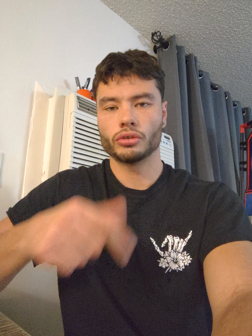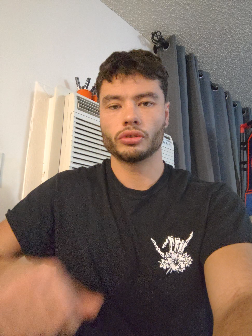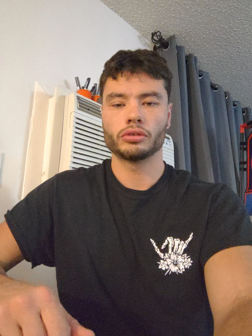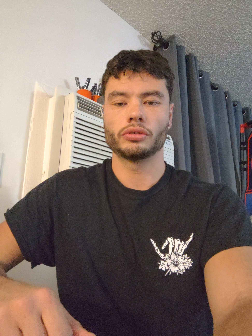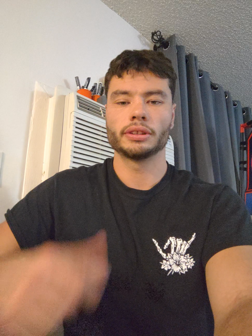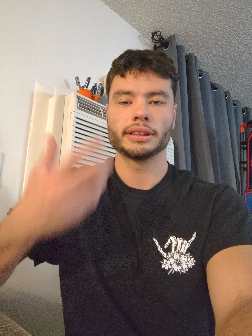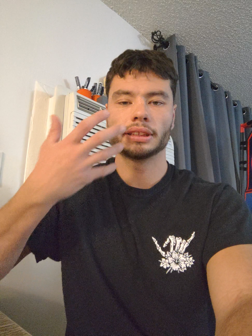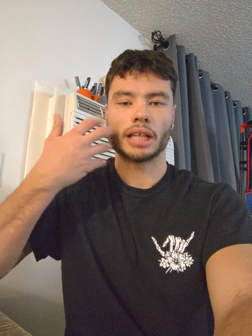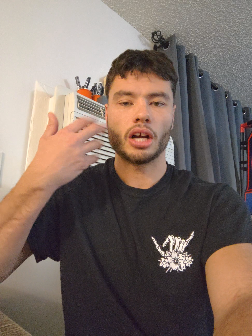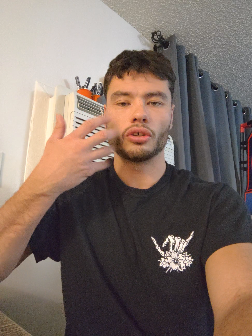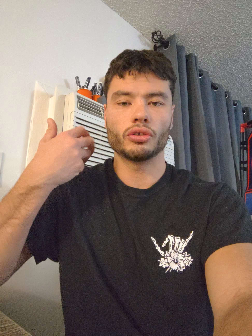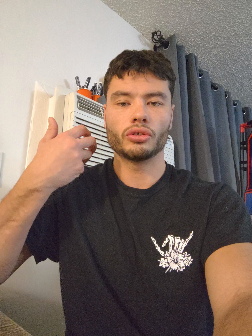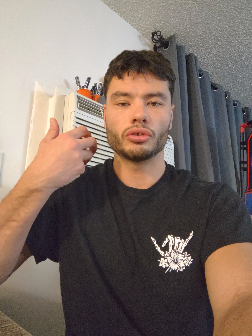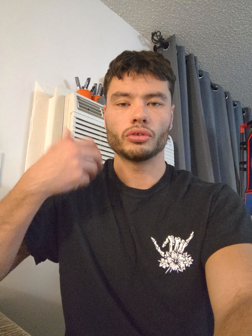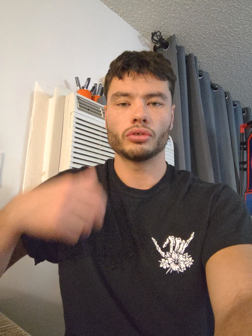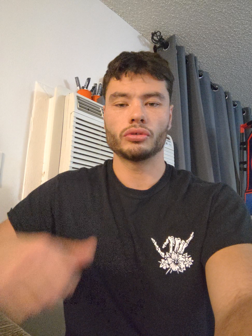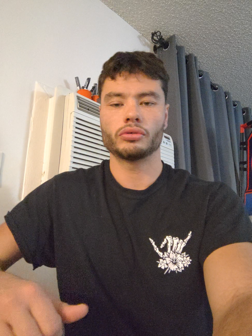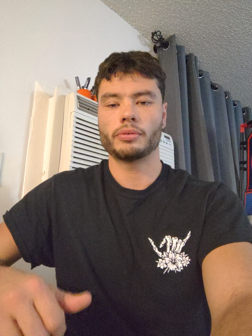tiger